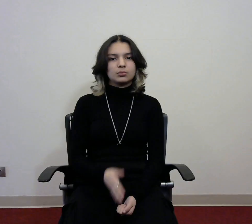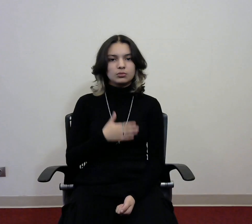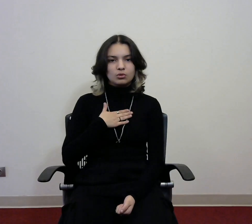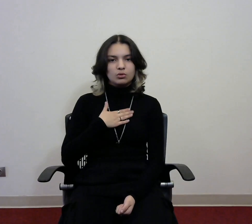mən